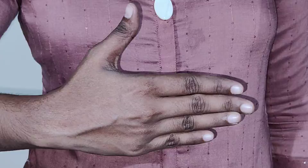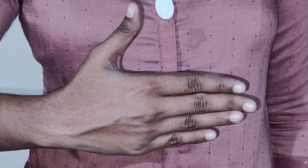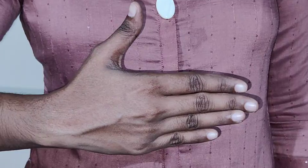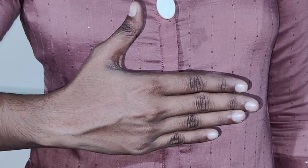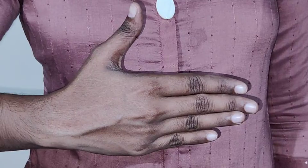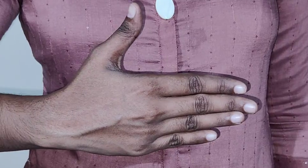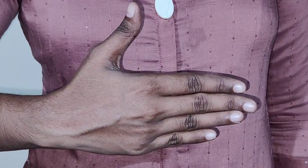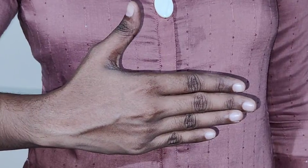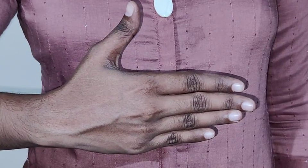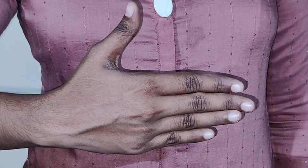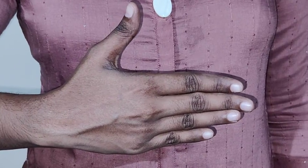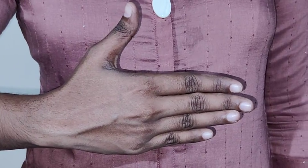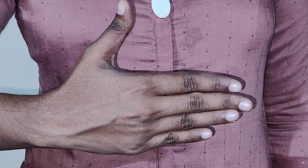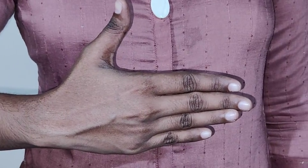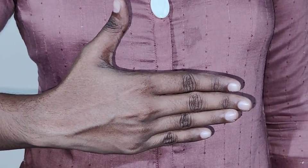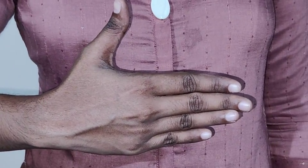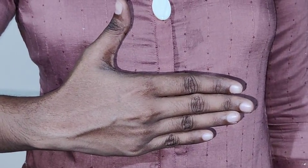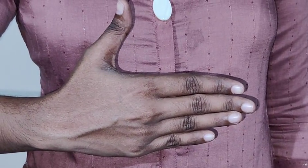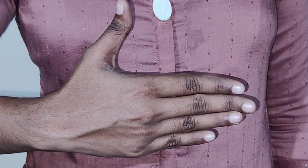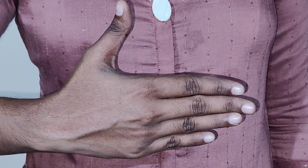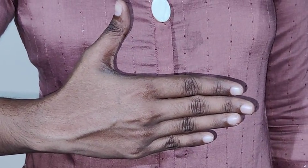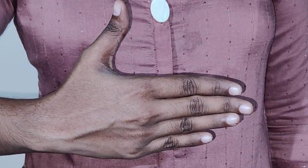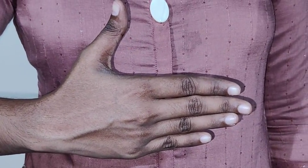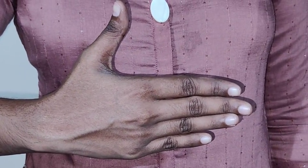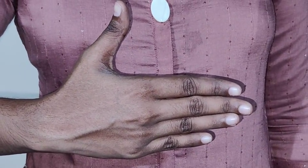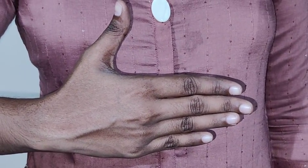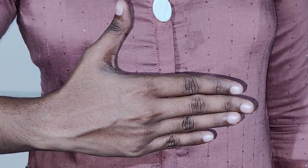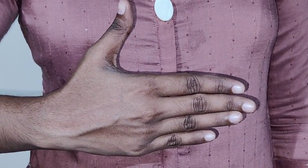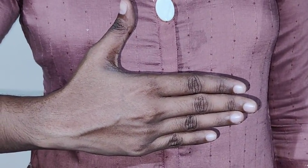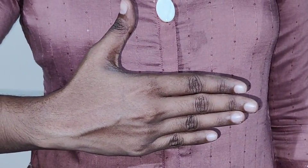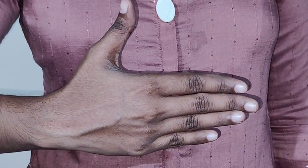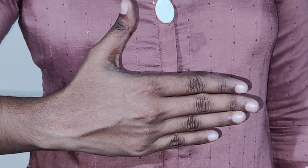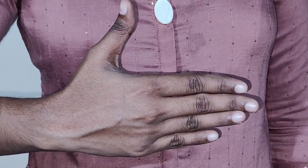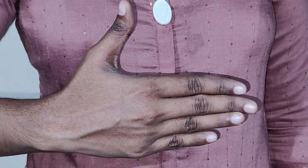ആ